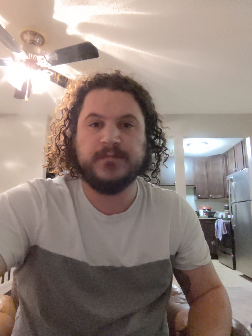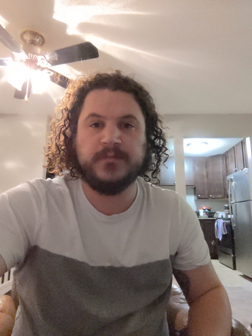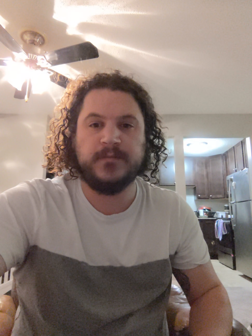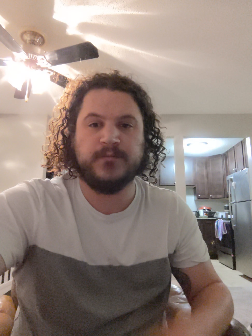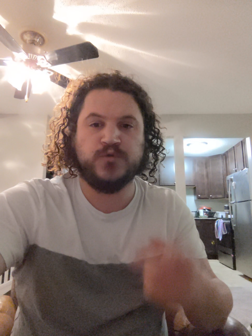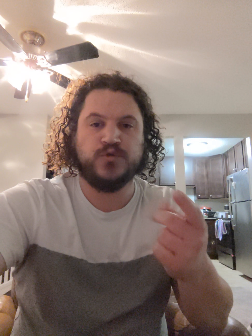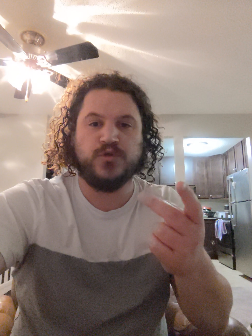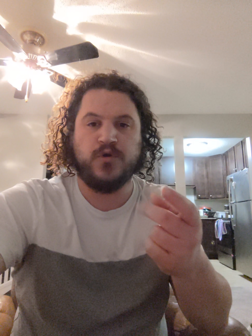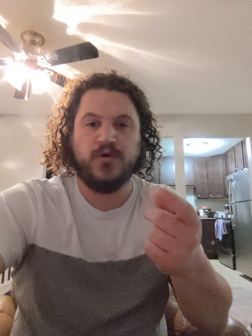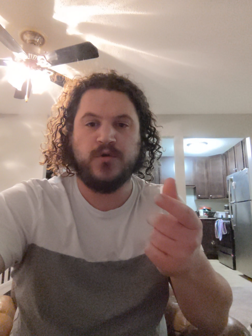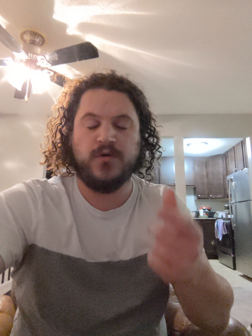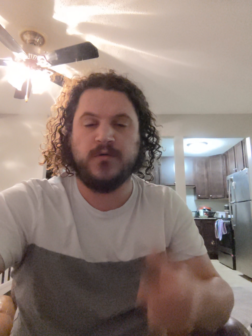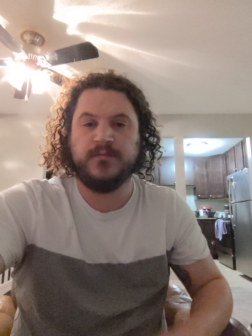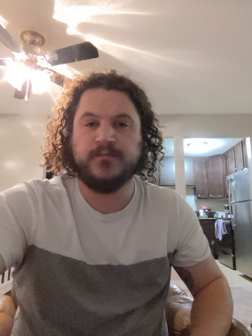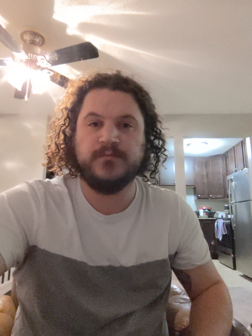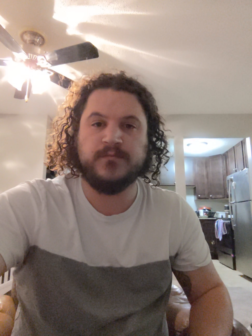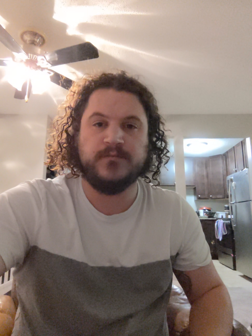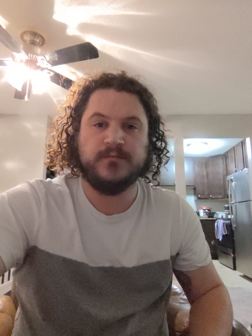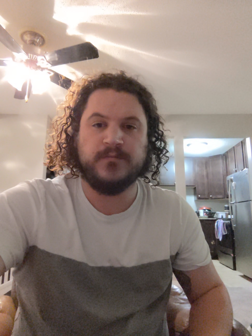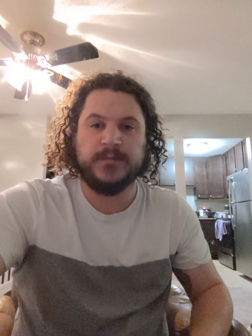dog